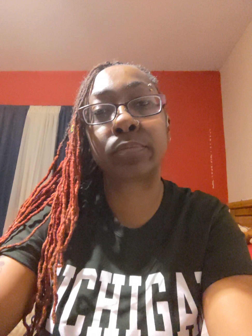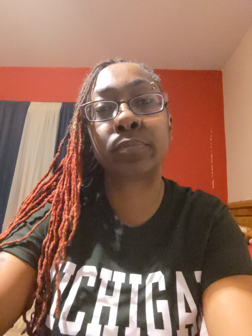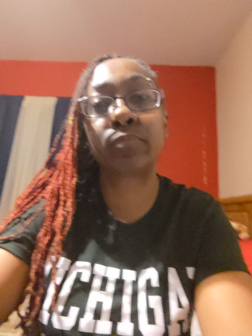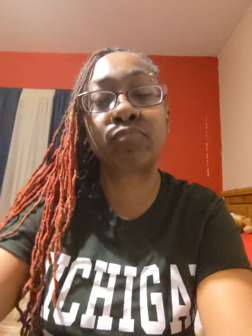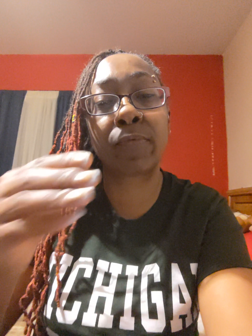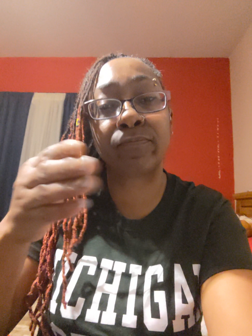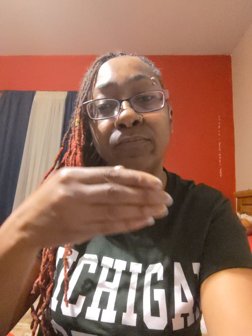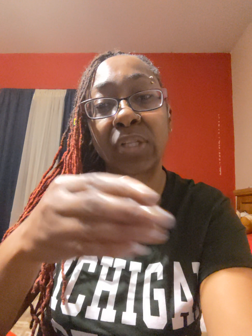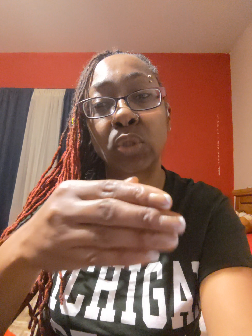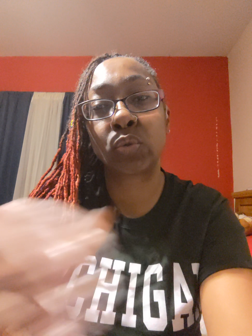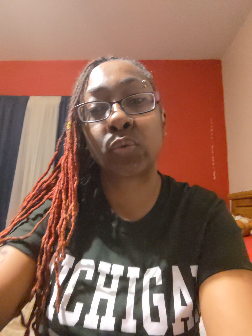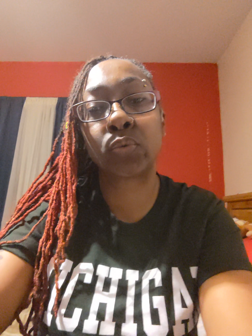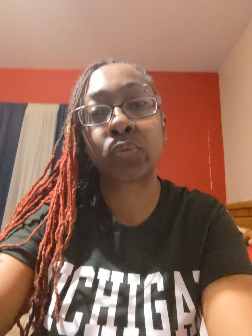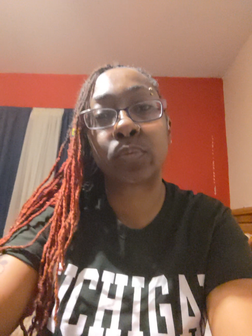fish